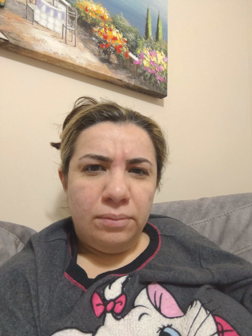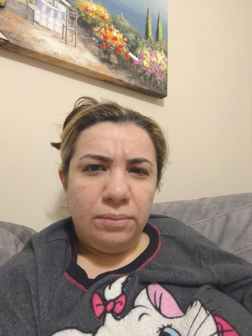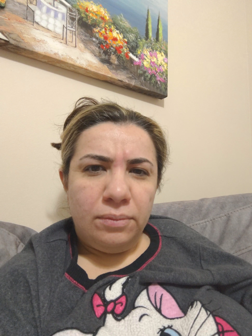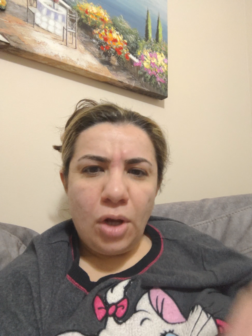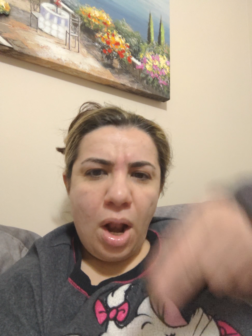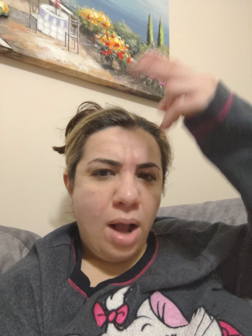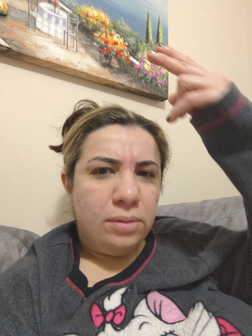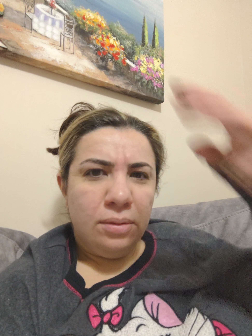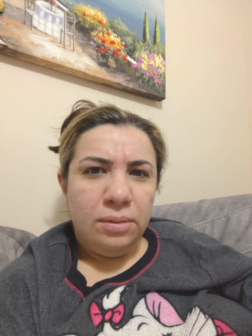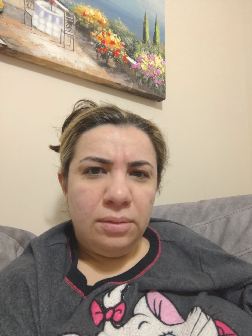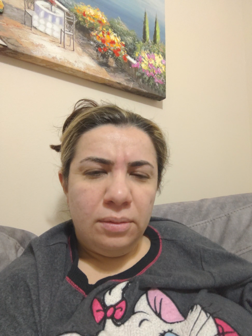high